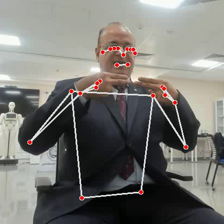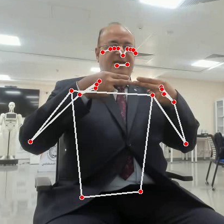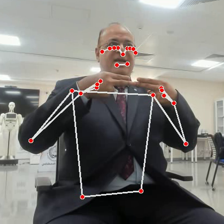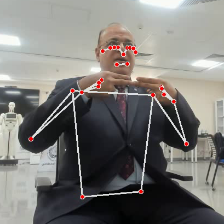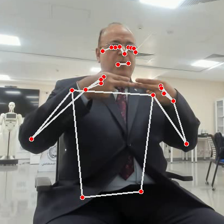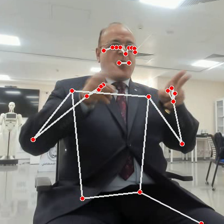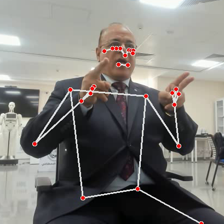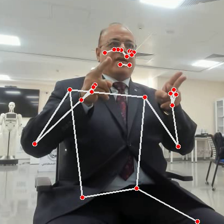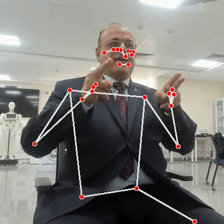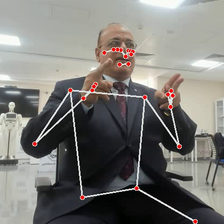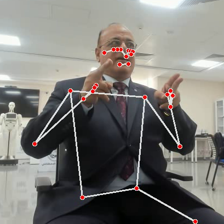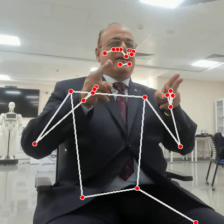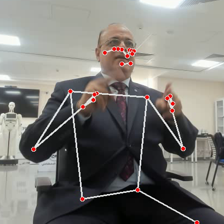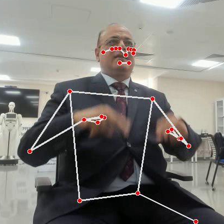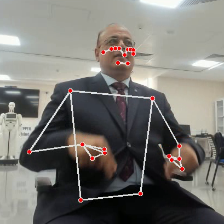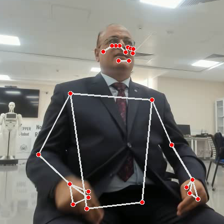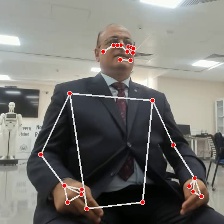mashy